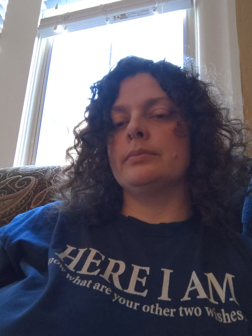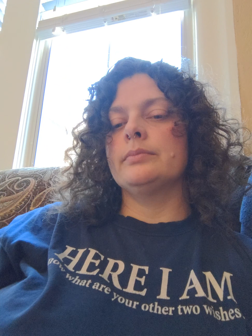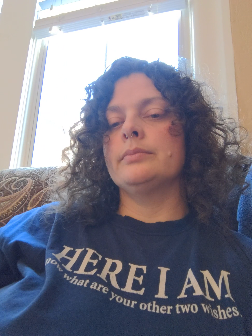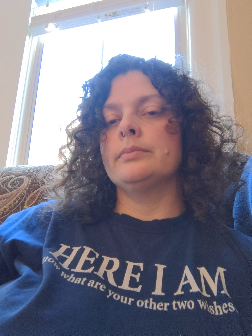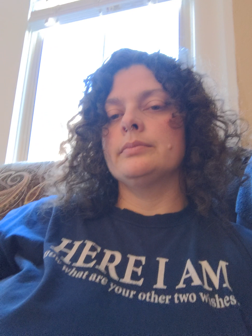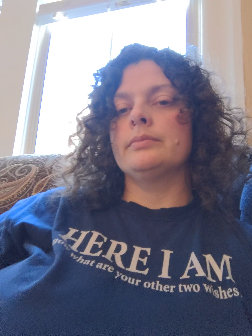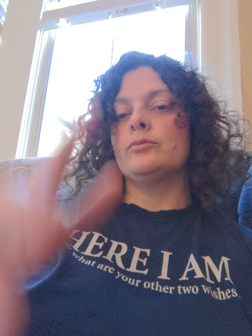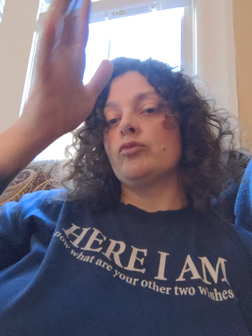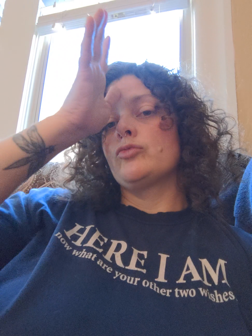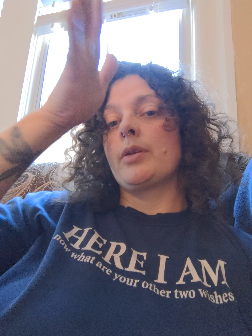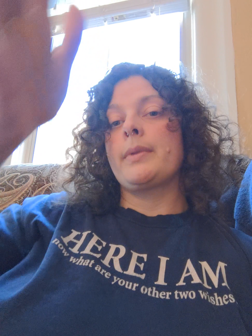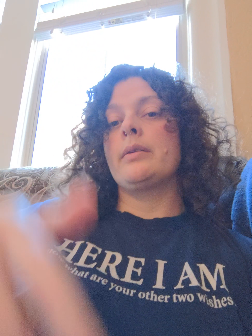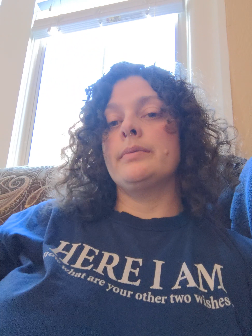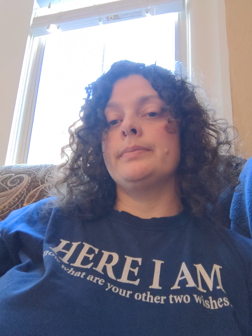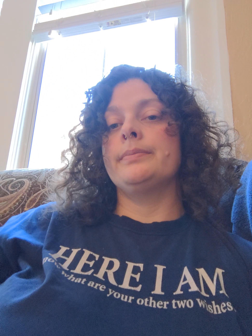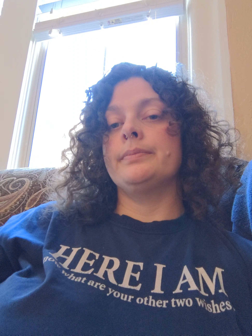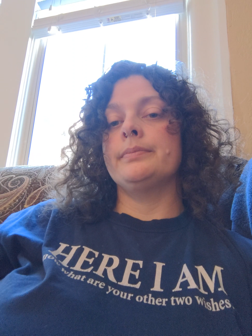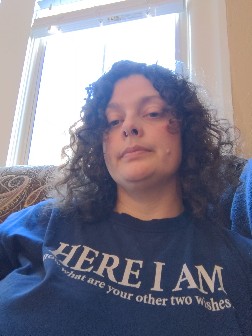grandpa